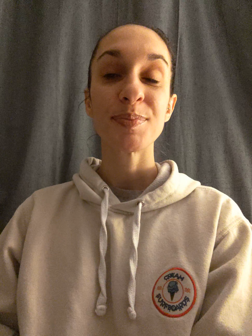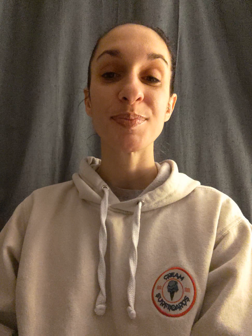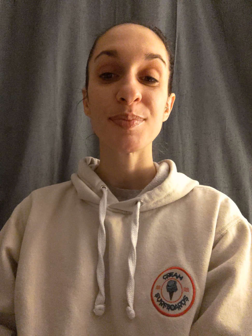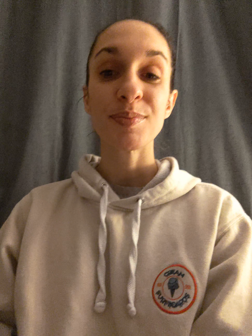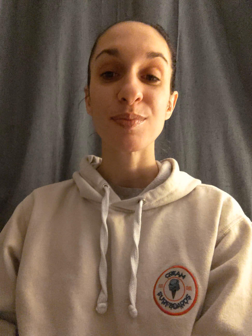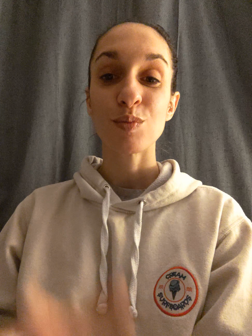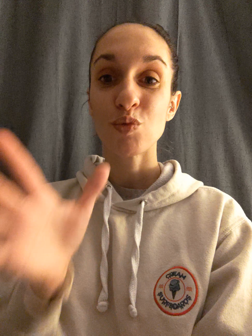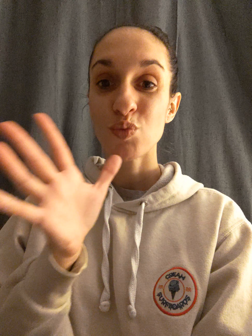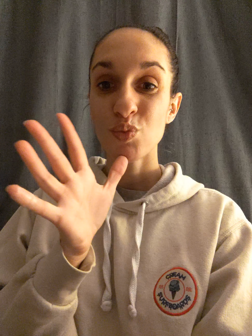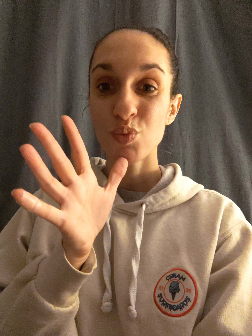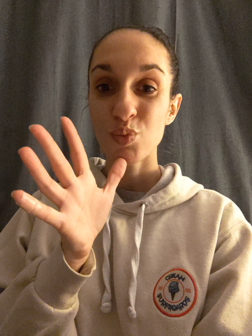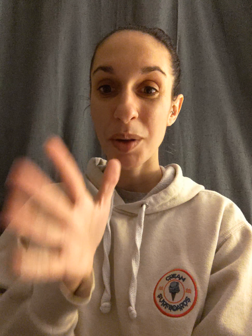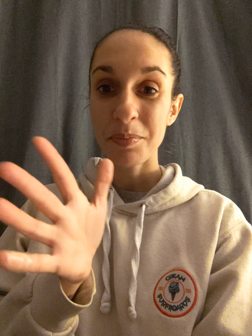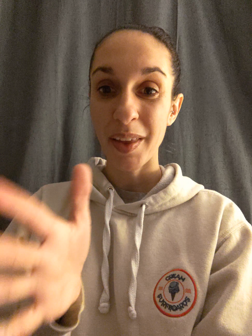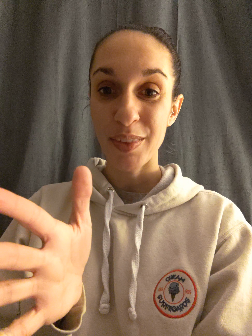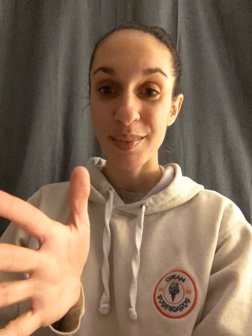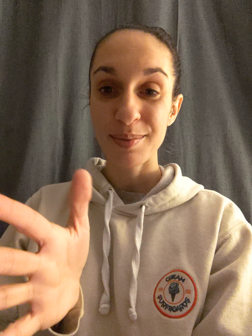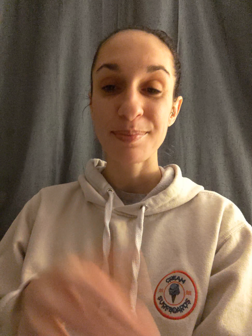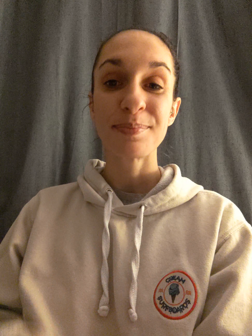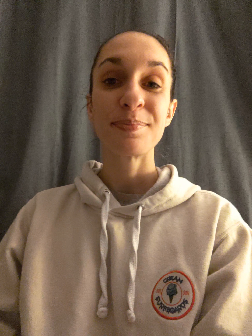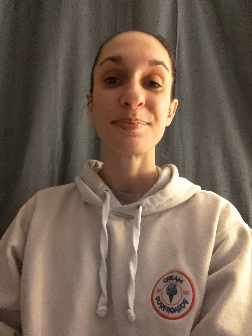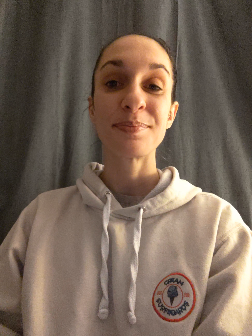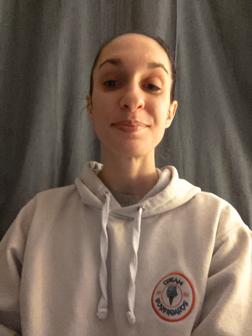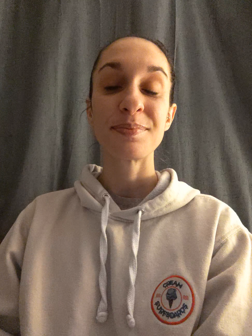grandma